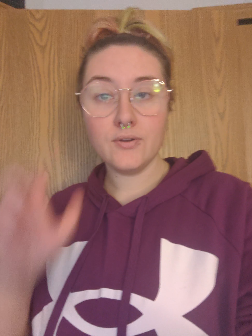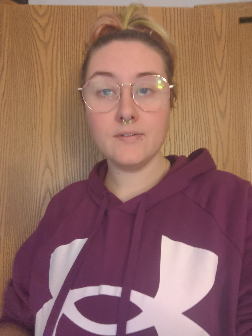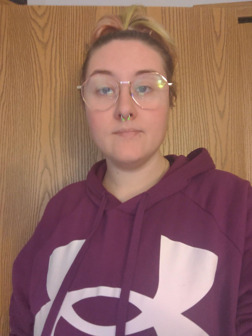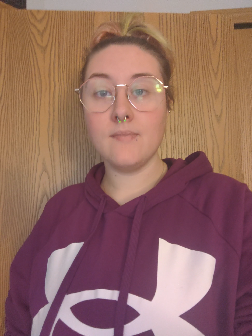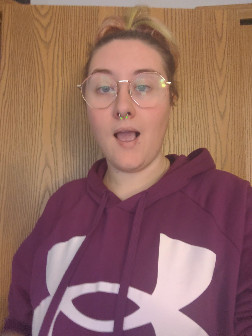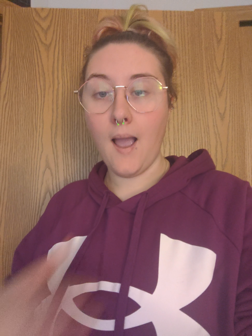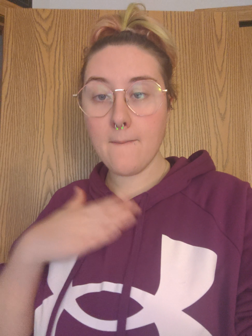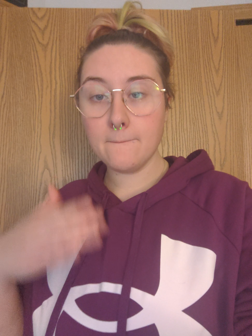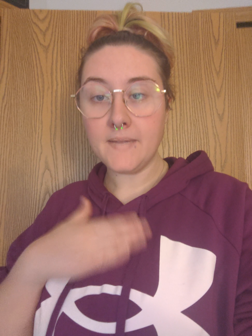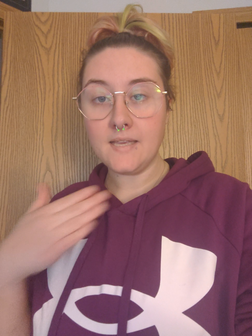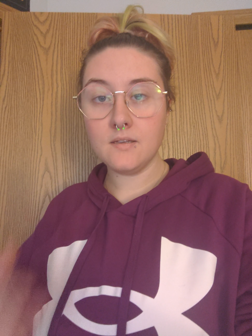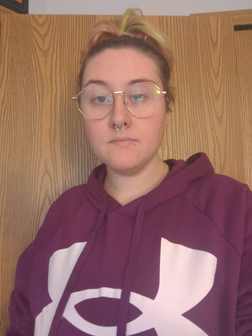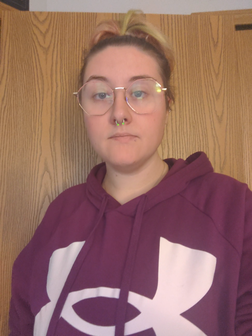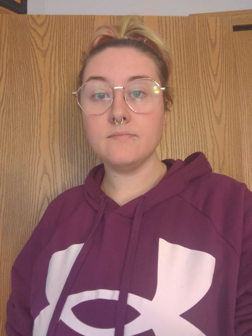happy